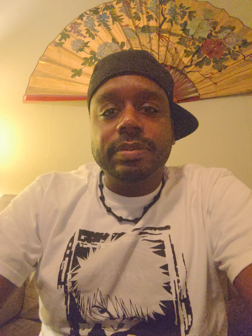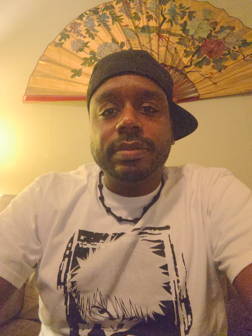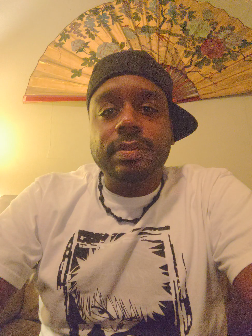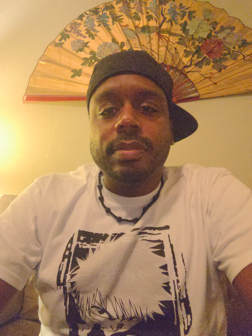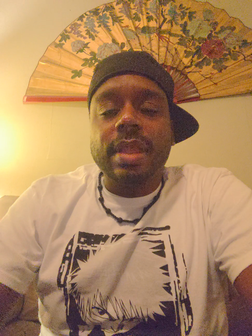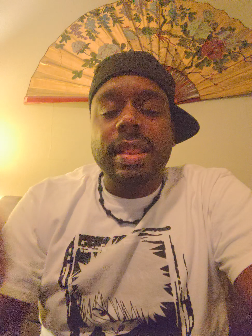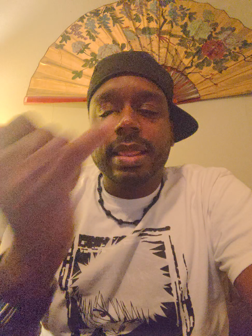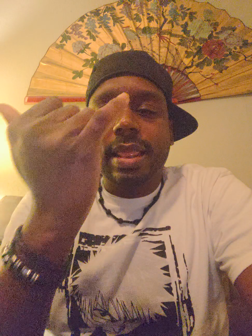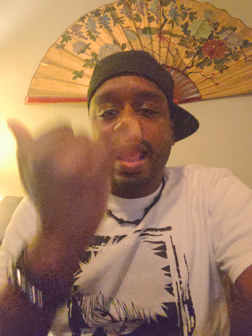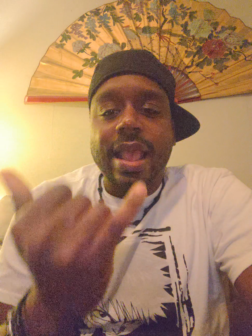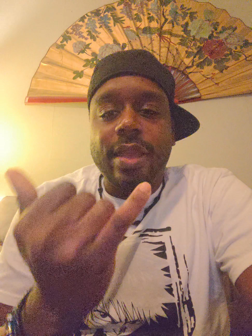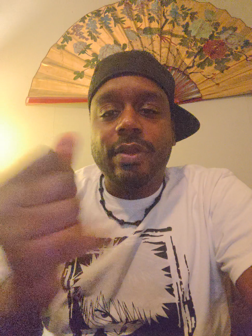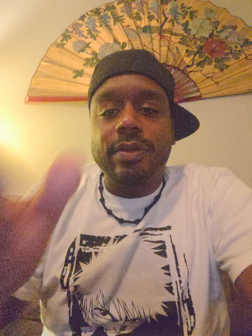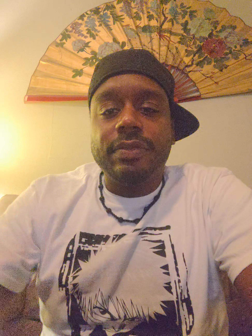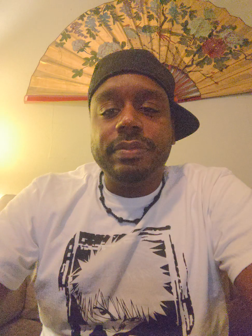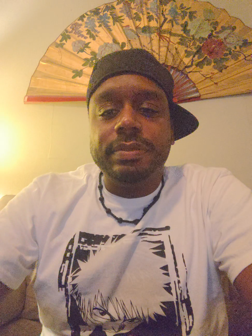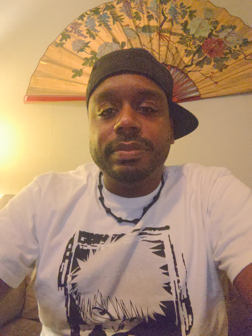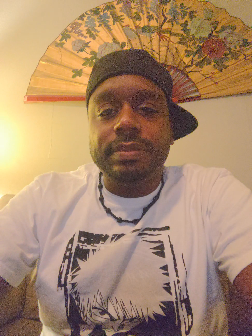now